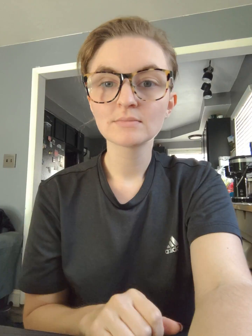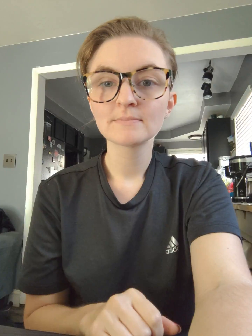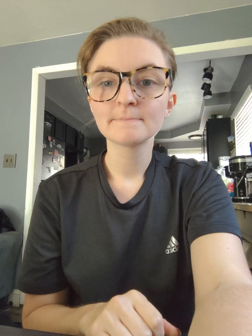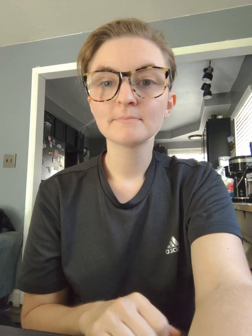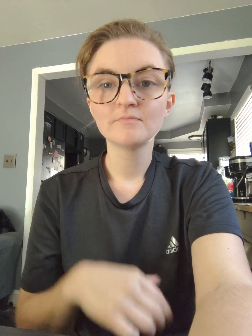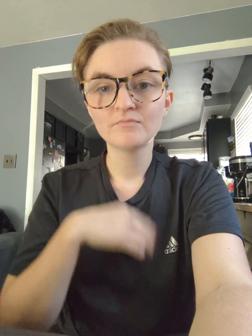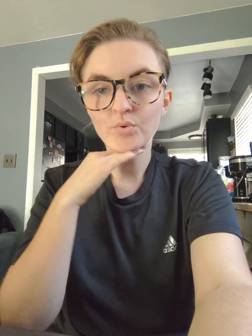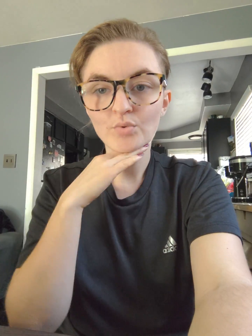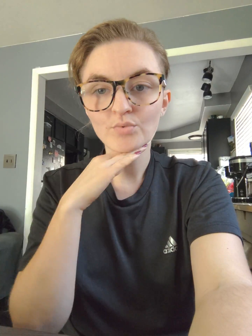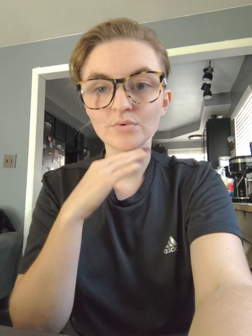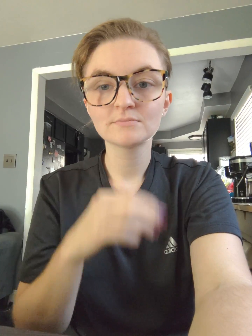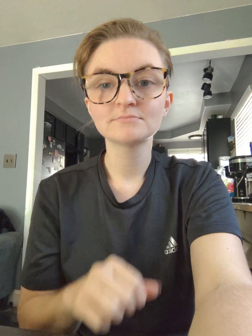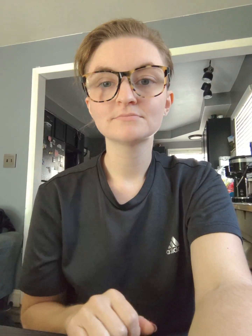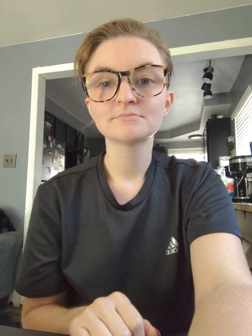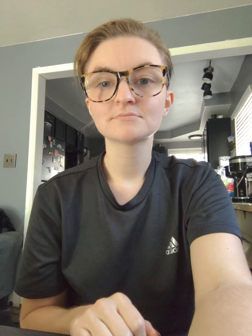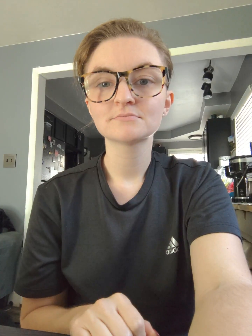full